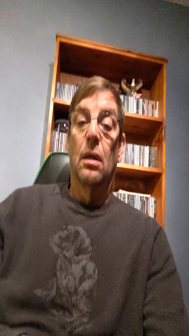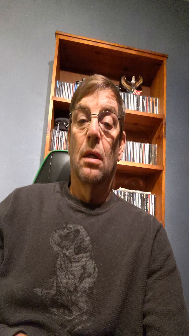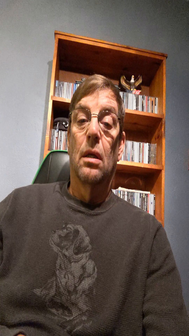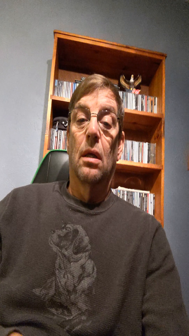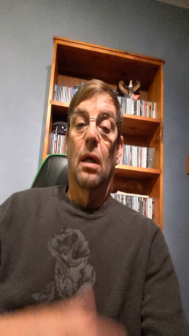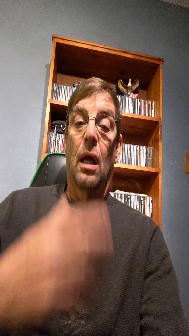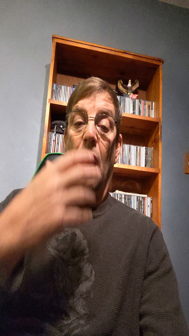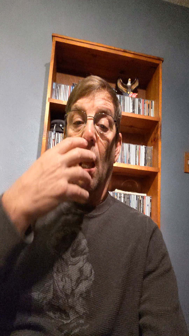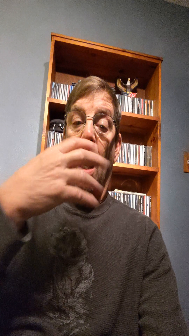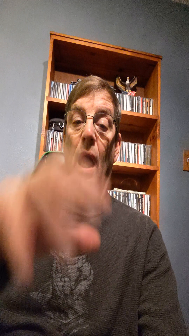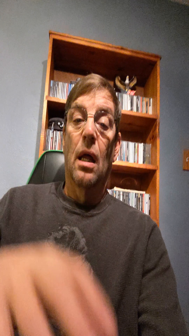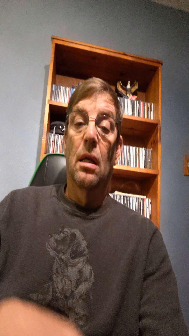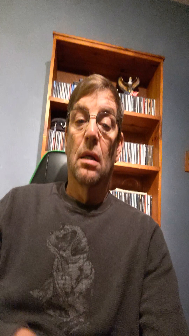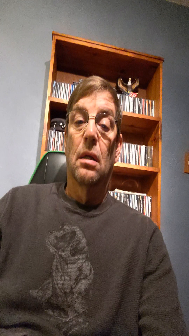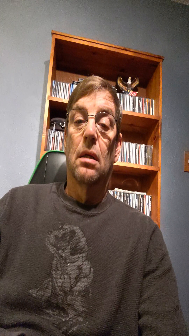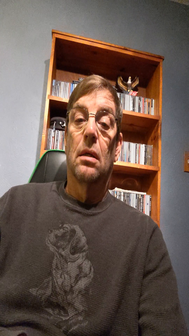hot